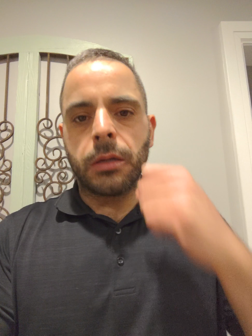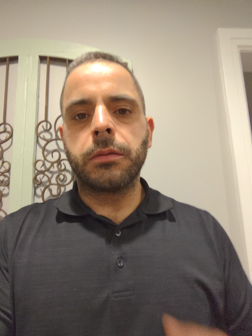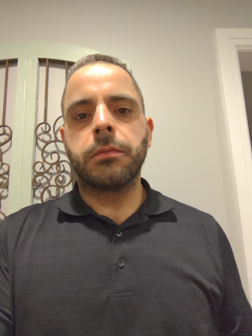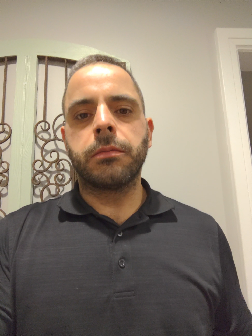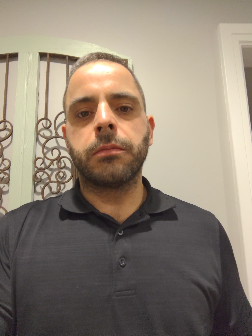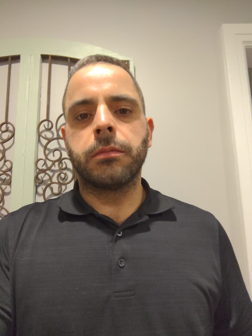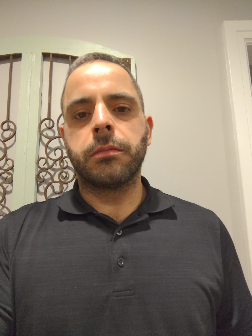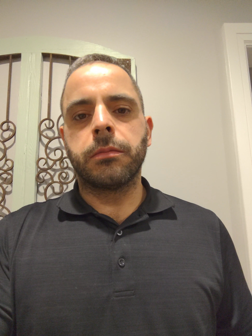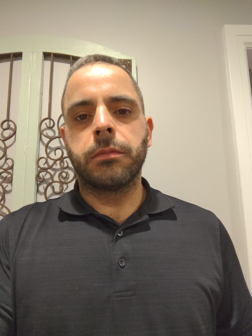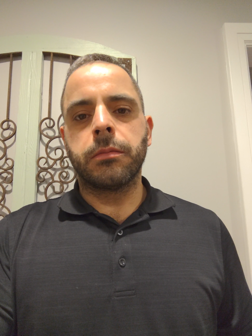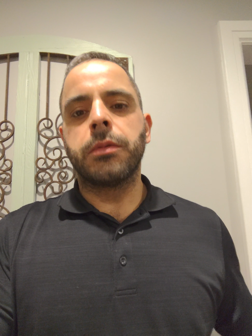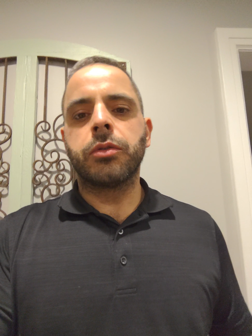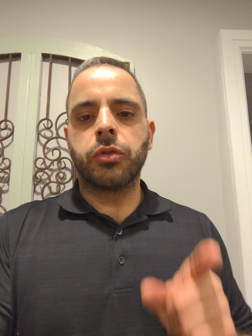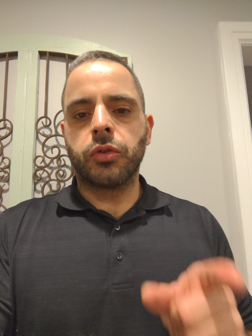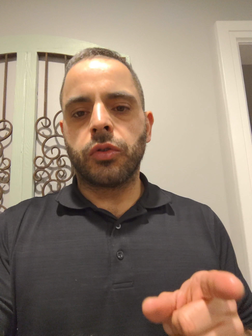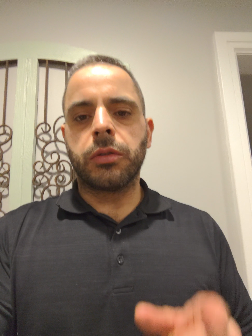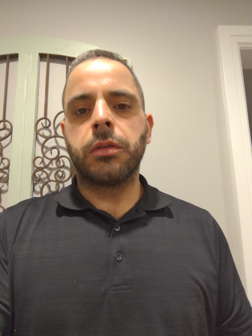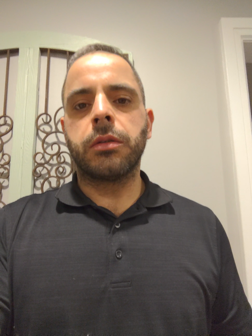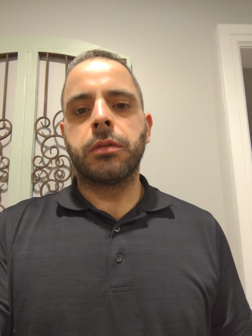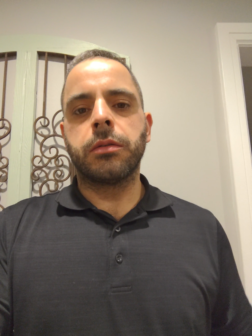he/she/it